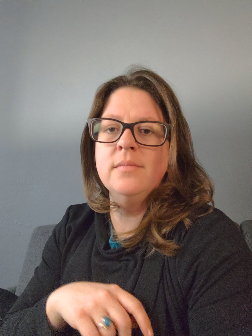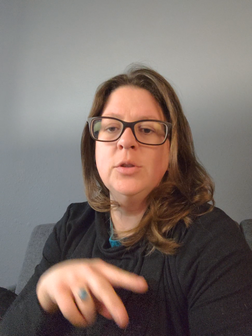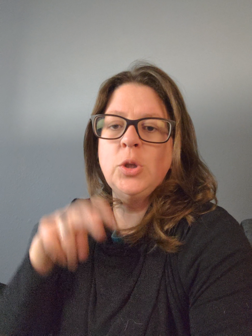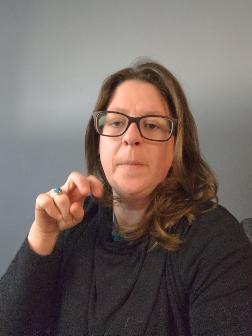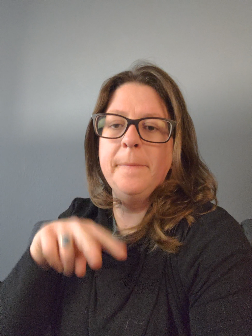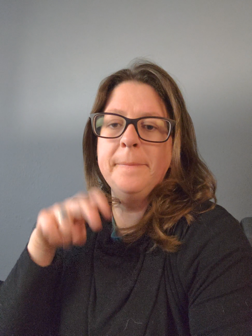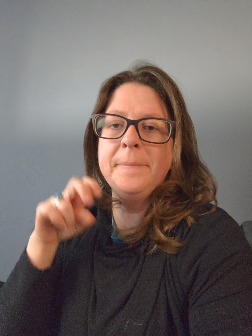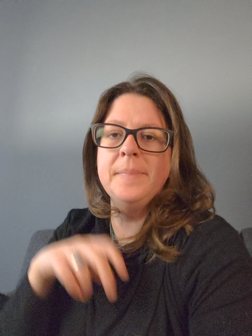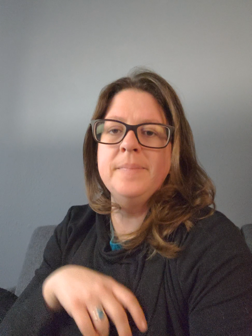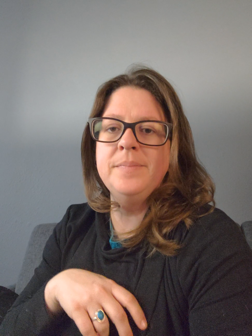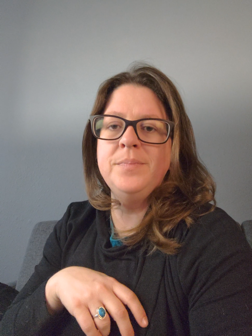jump